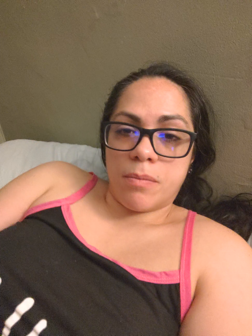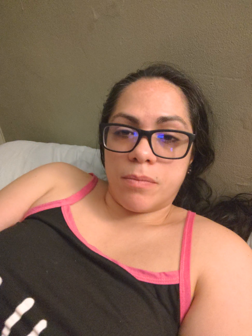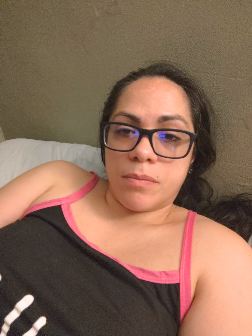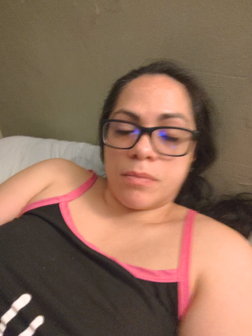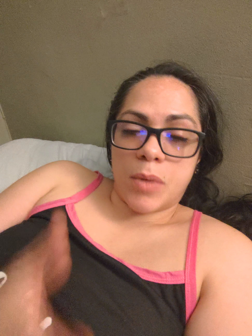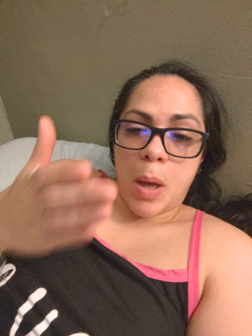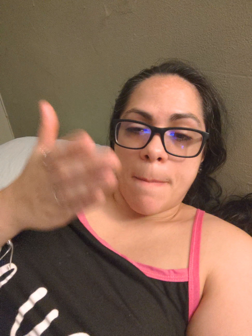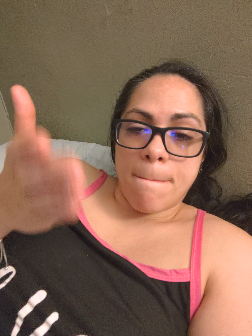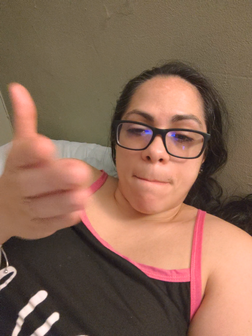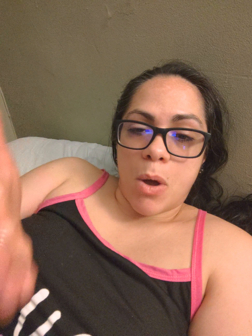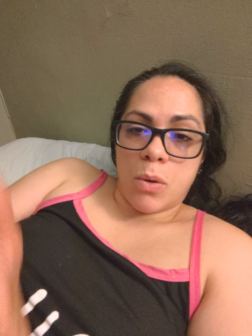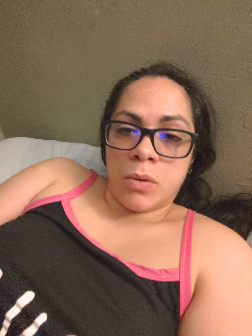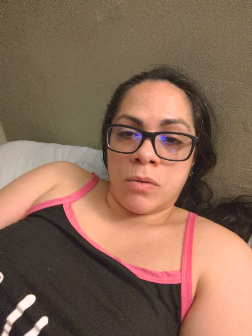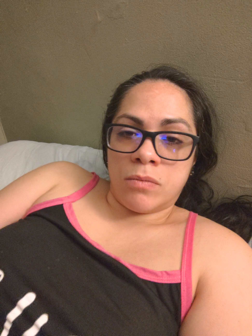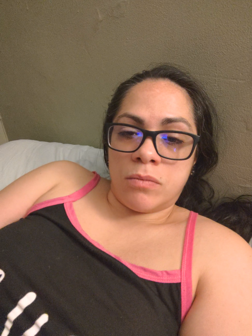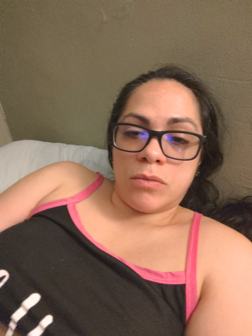boat